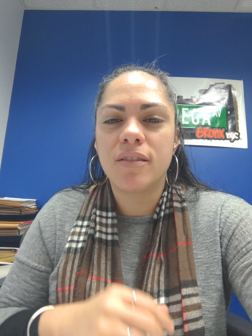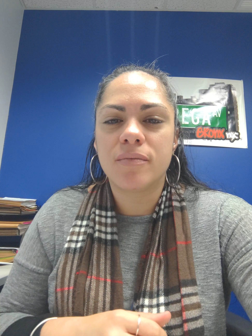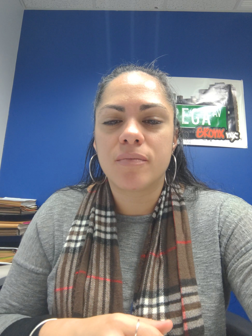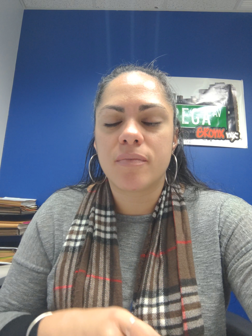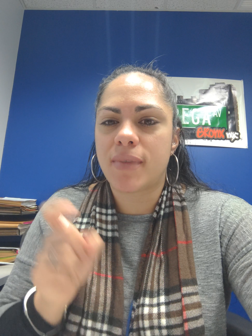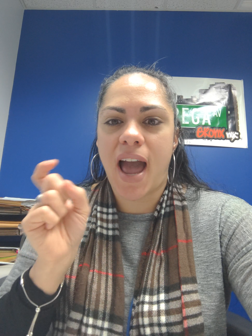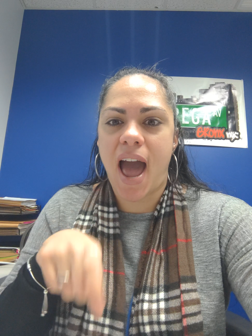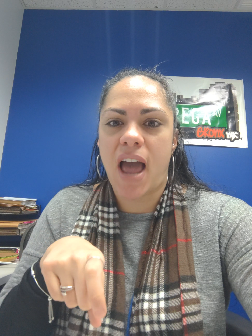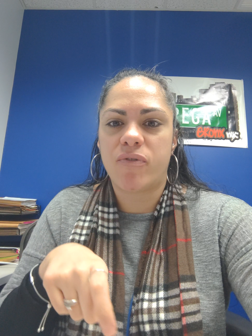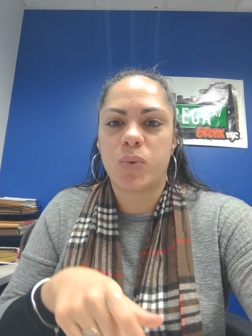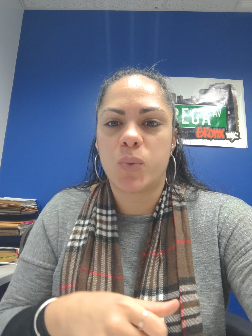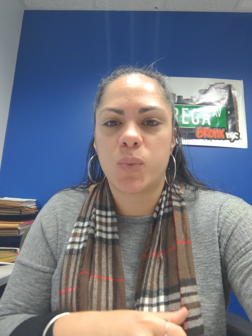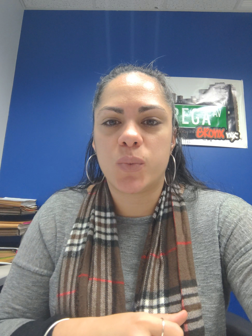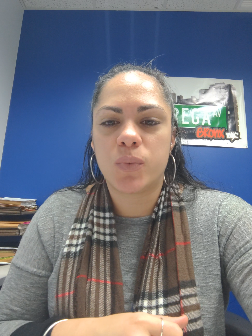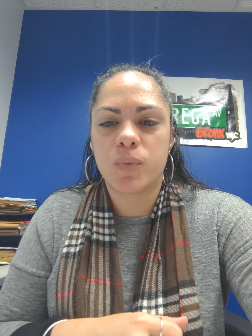have to